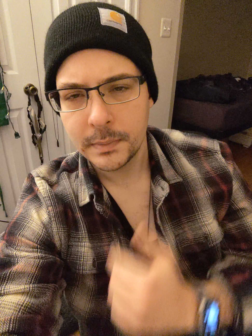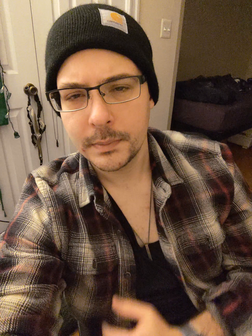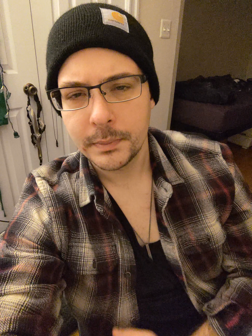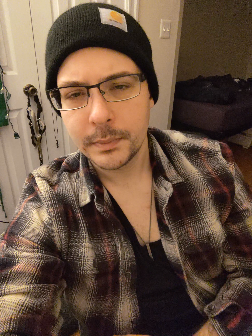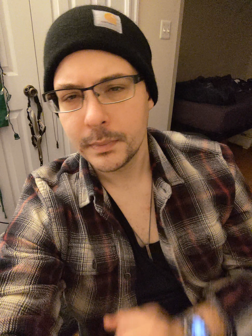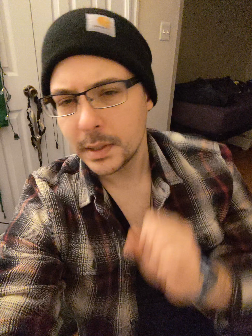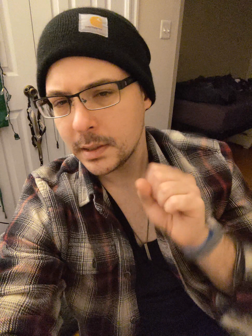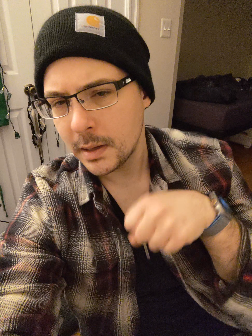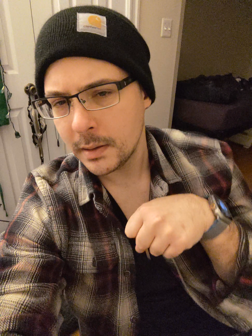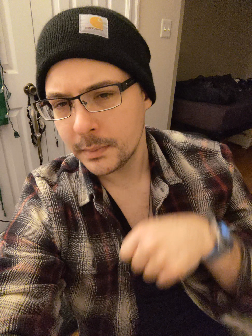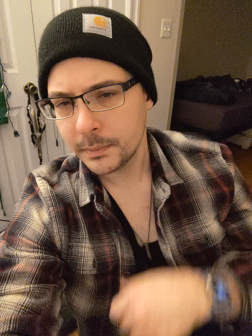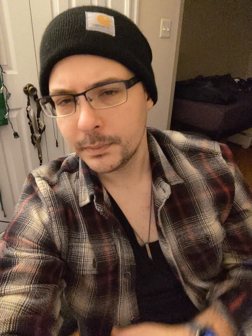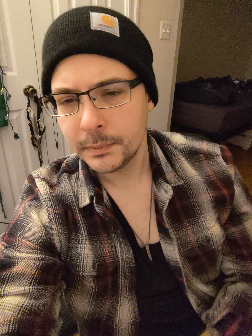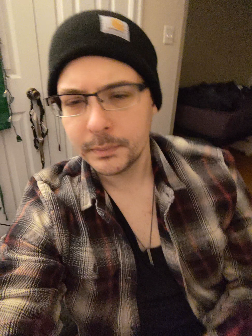can